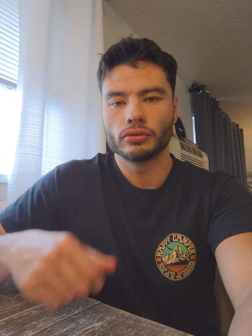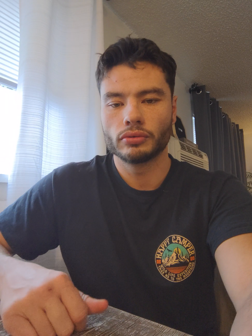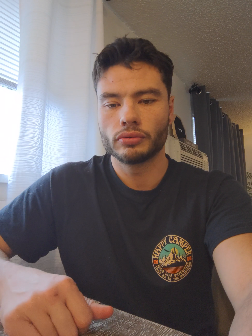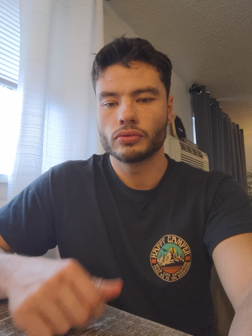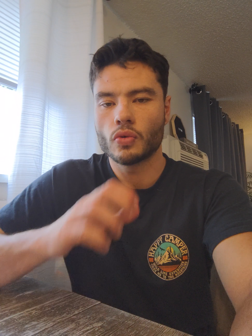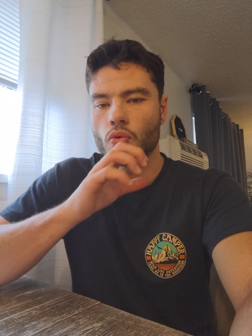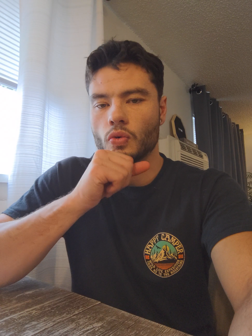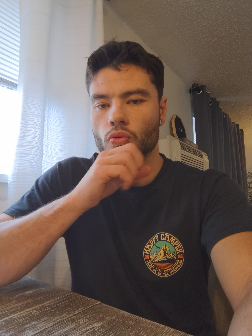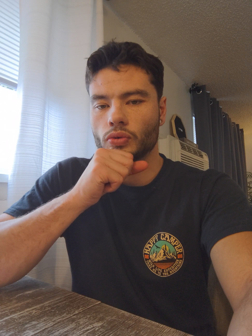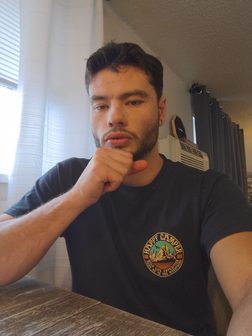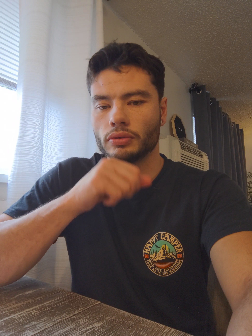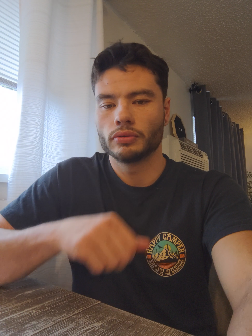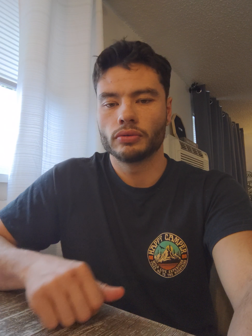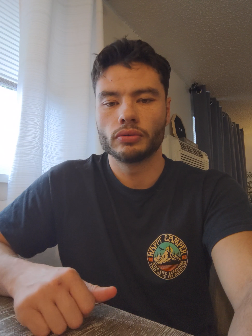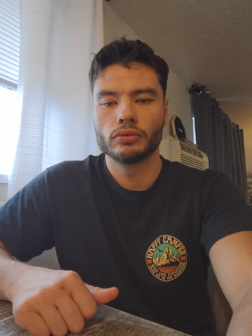orange